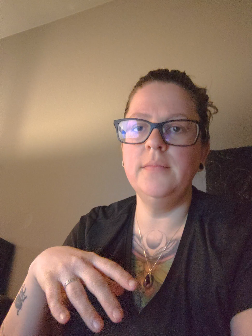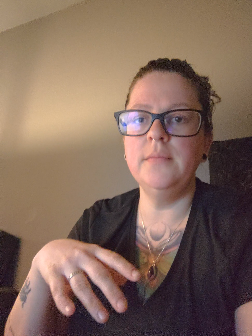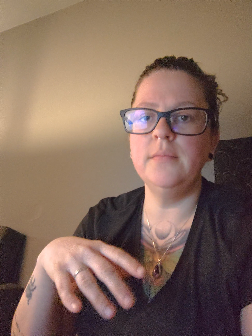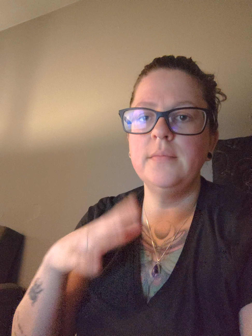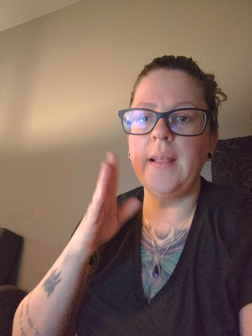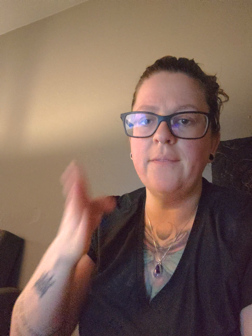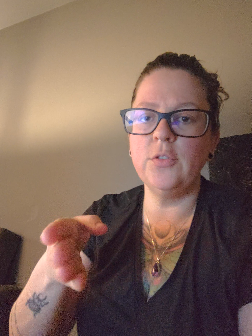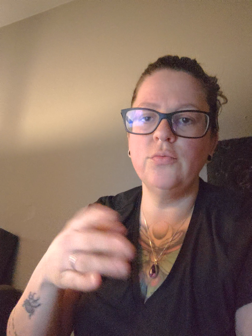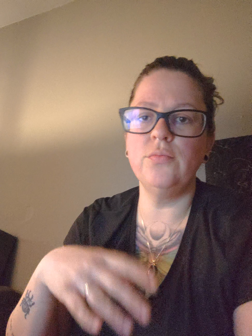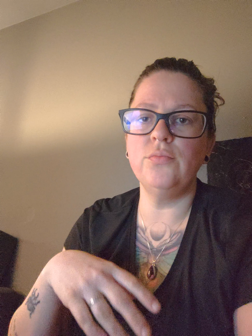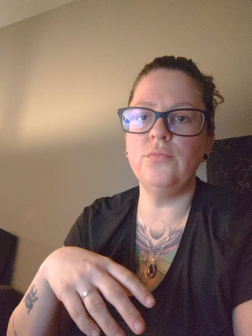after